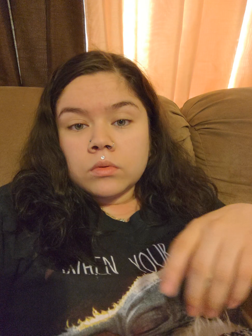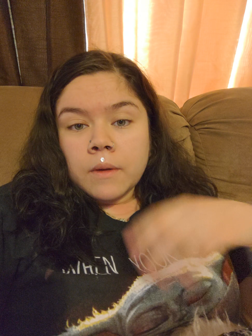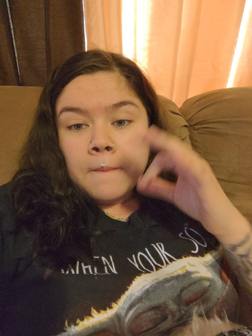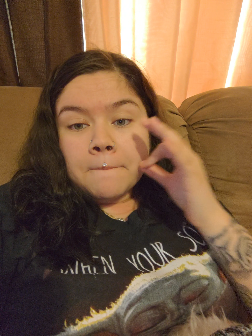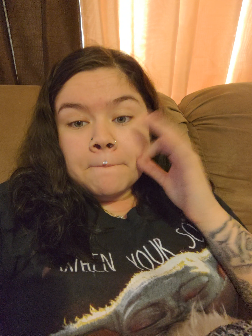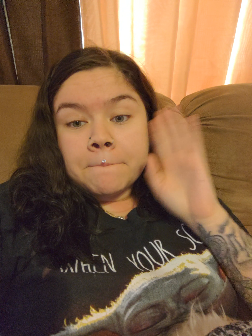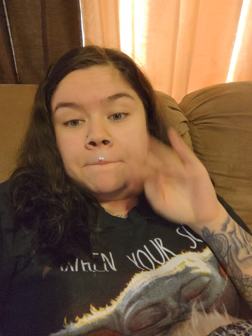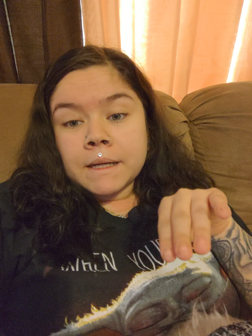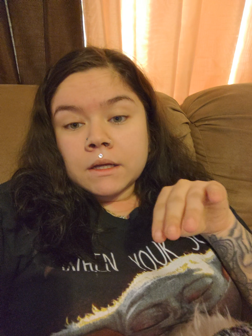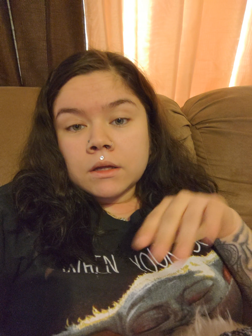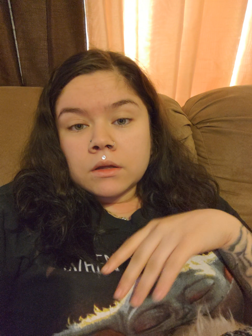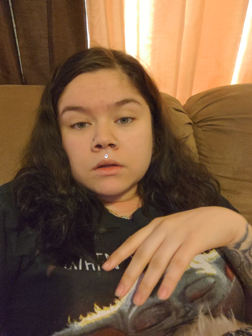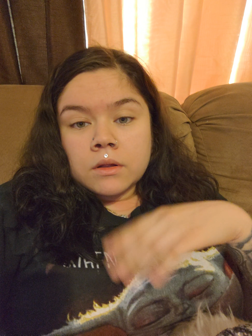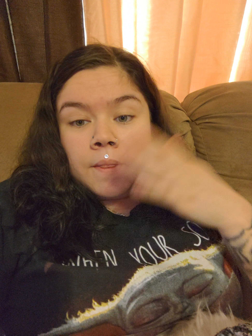bee